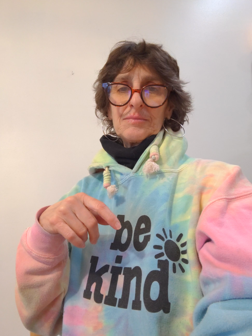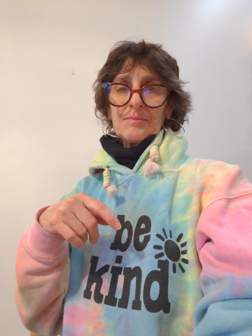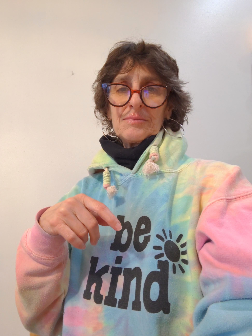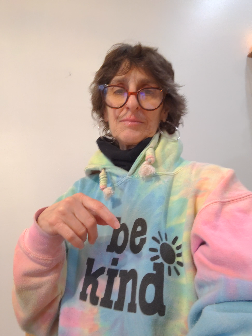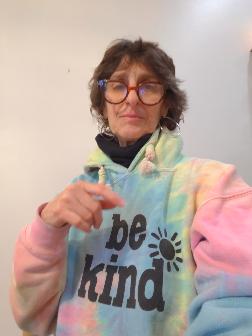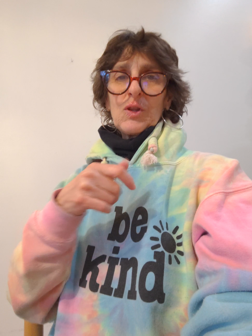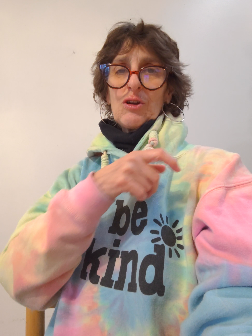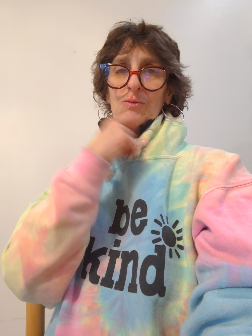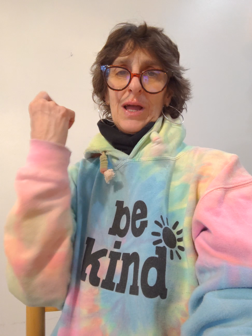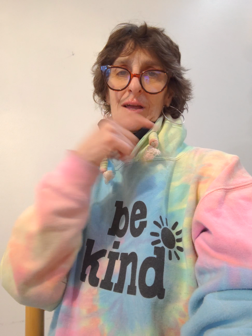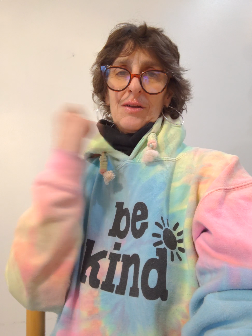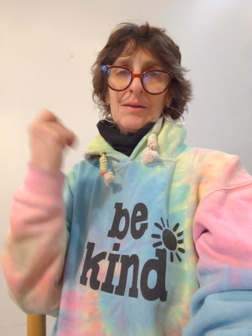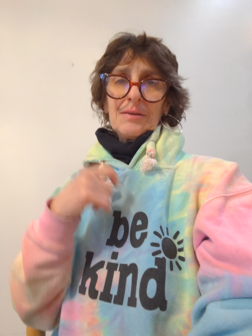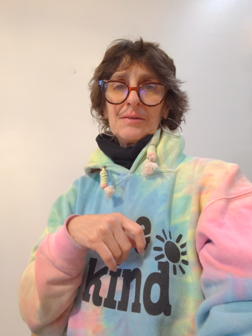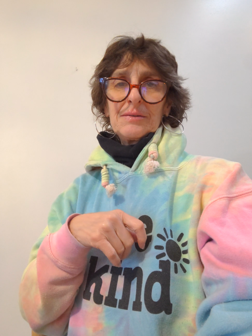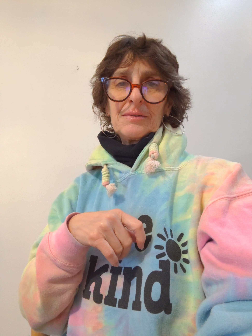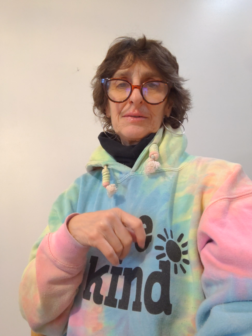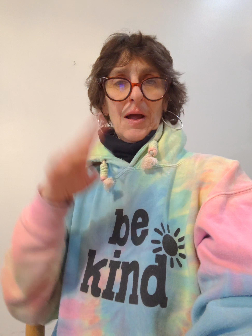dryer